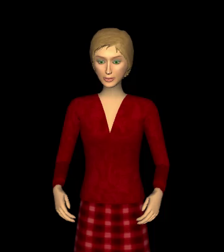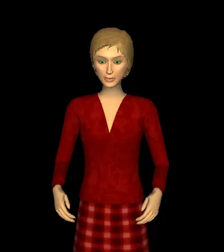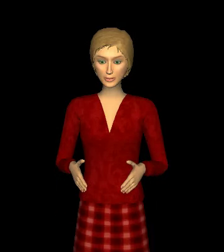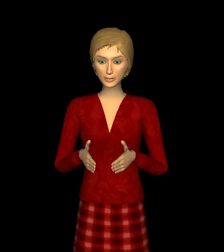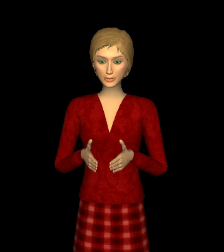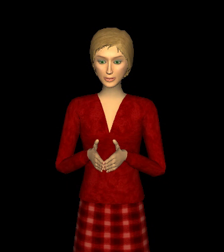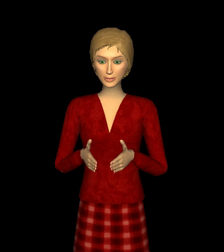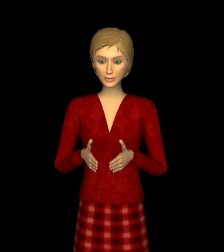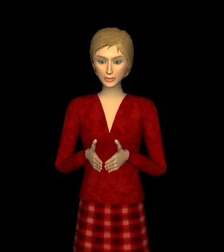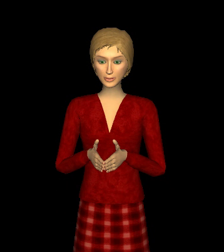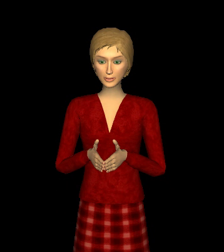يطلب